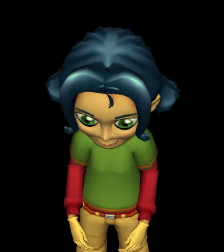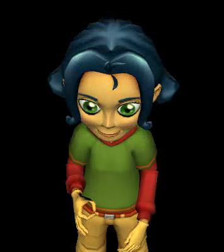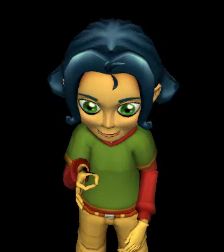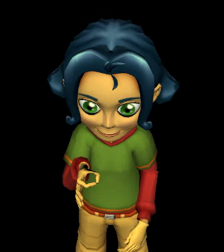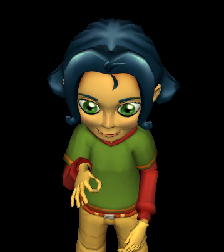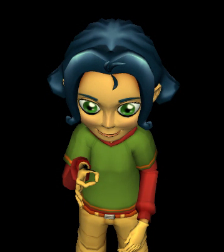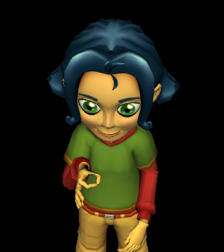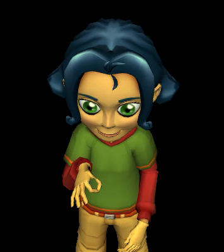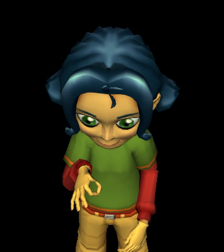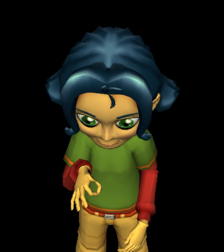إبرة